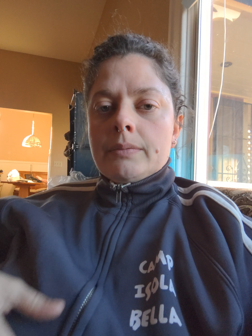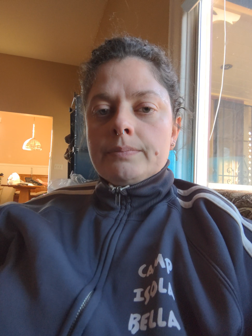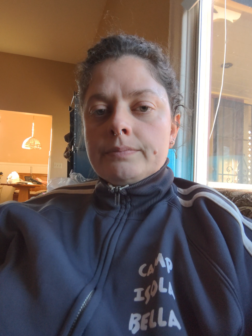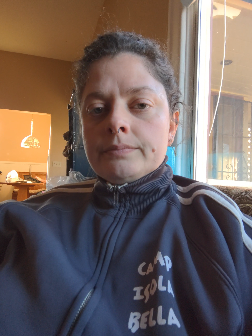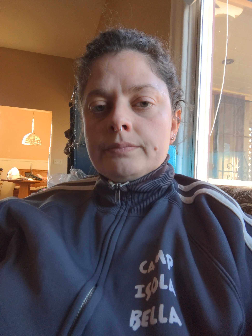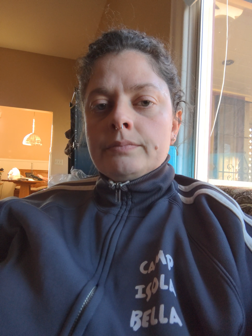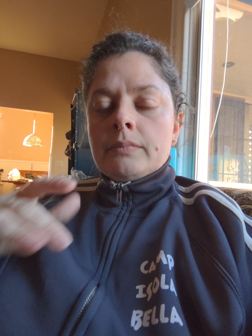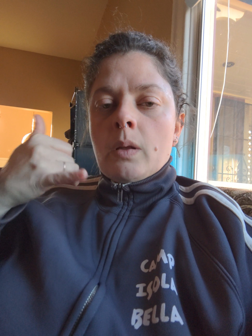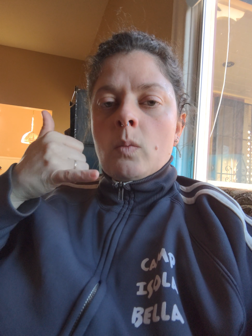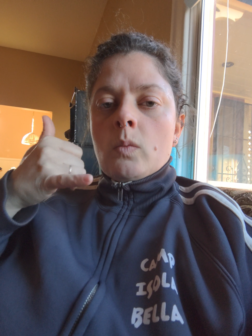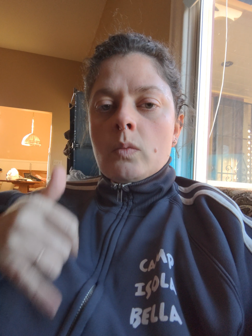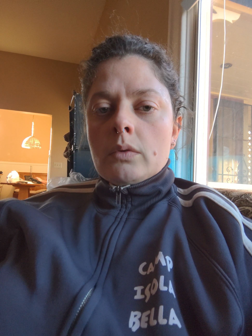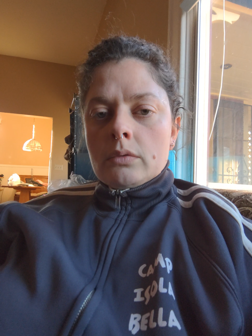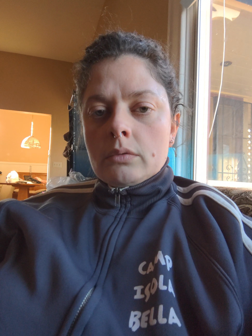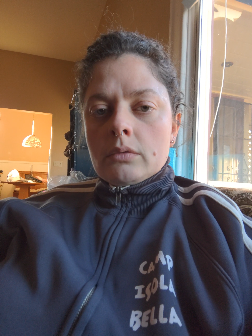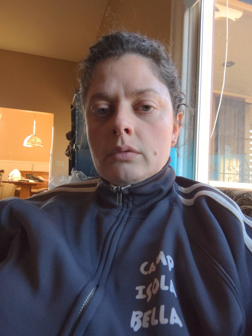yellow